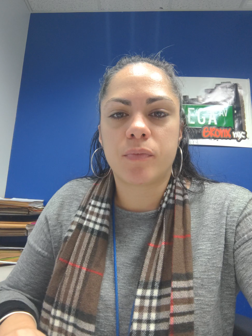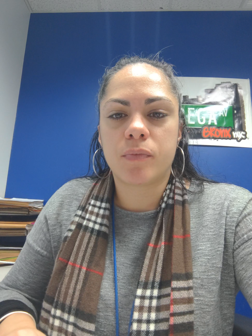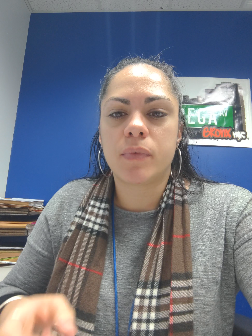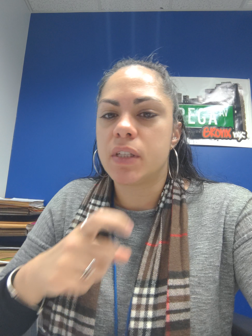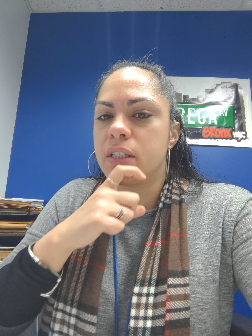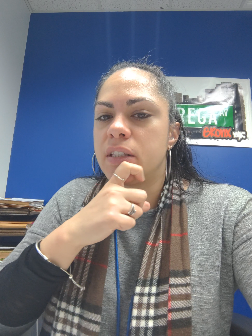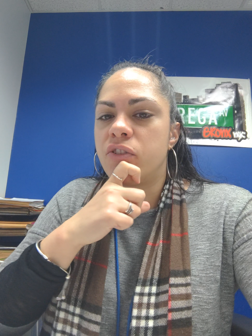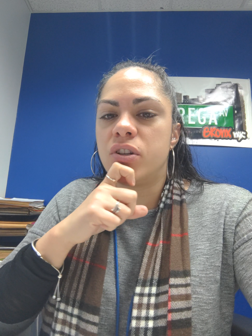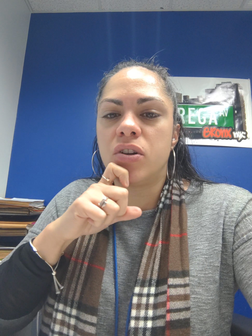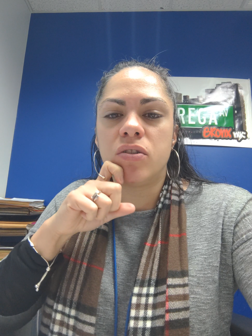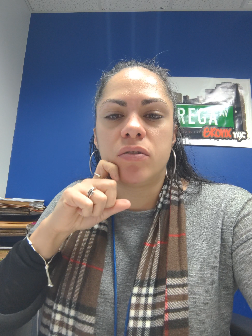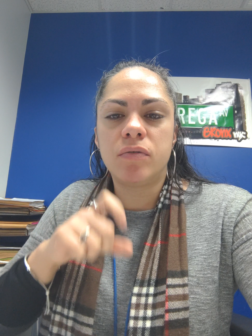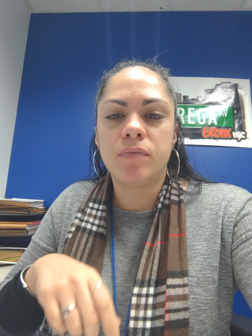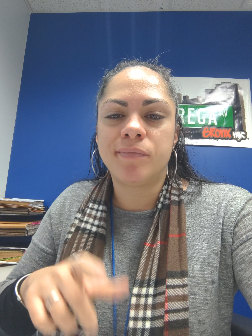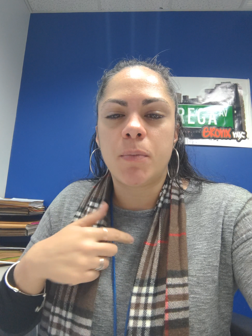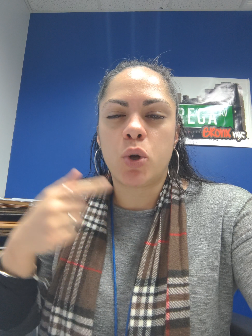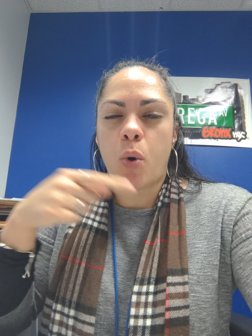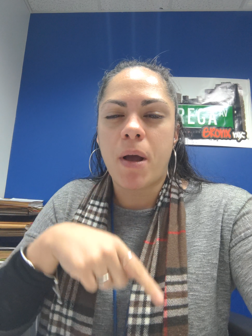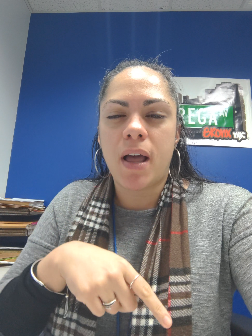cereal